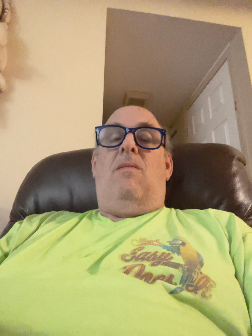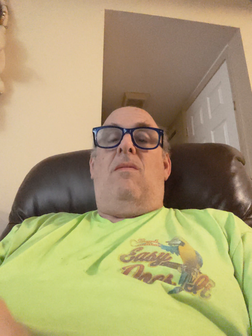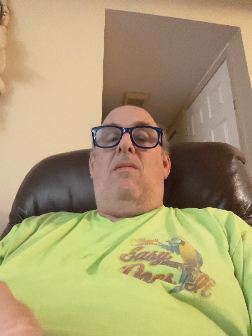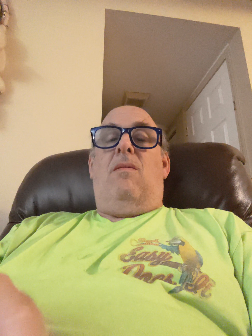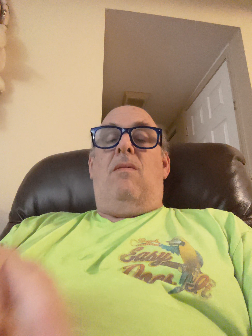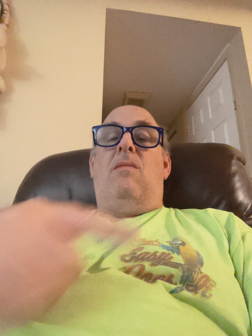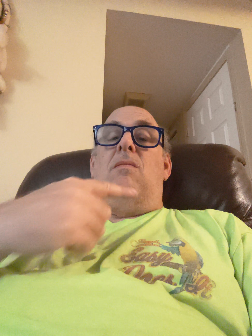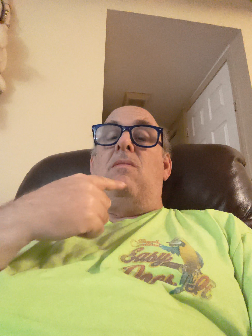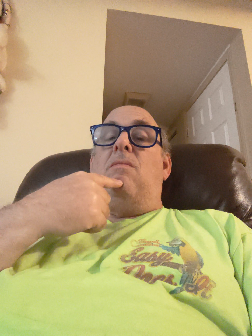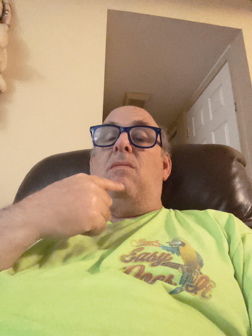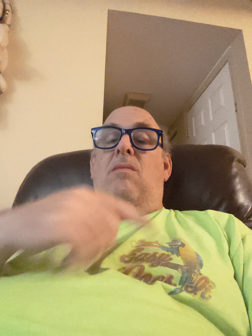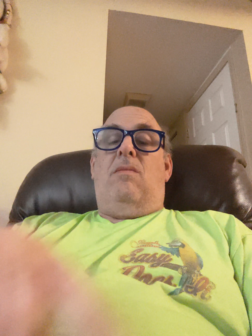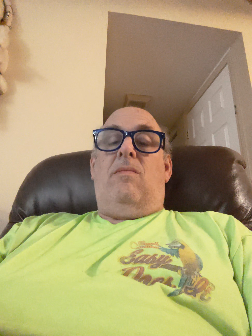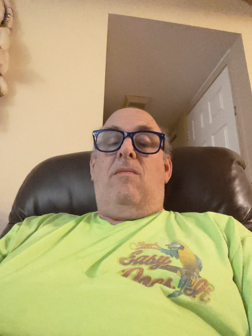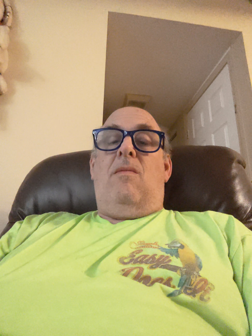chin